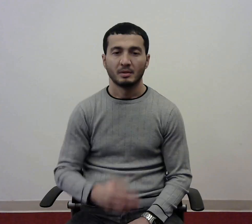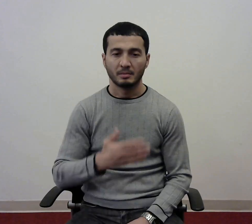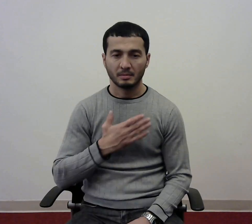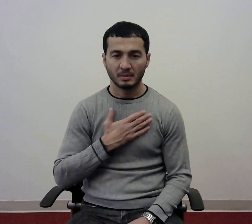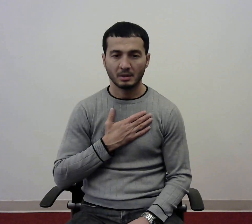mən